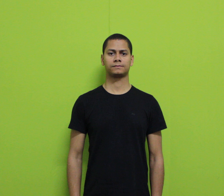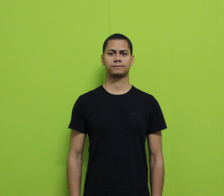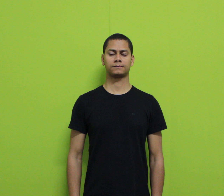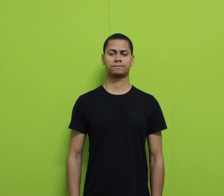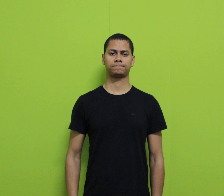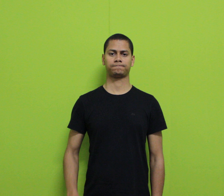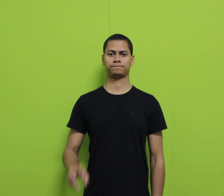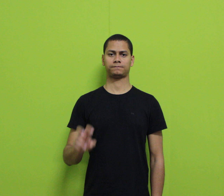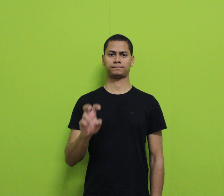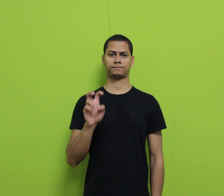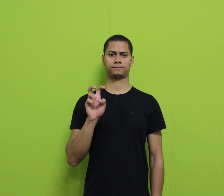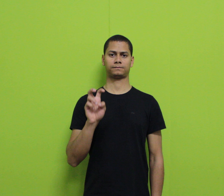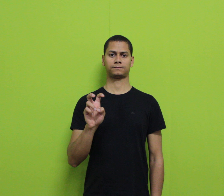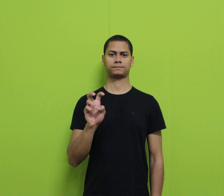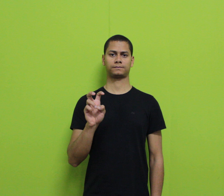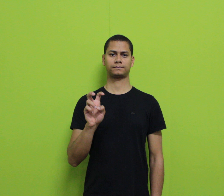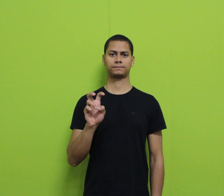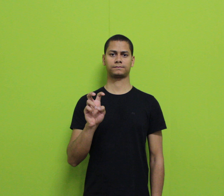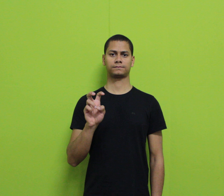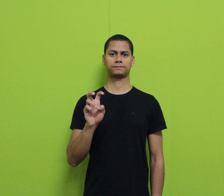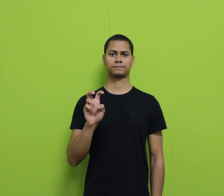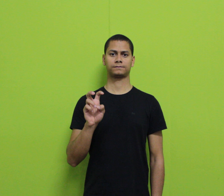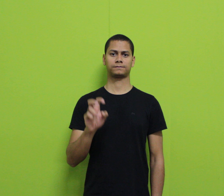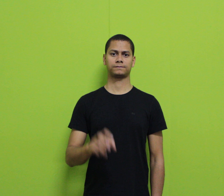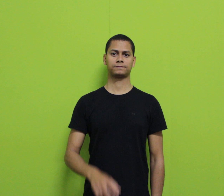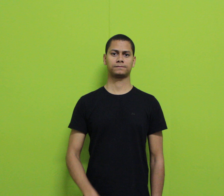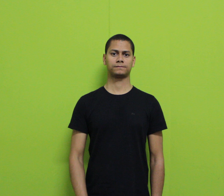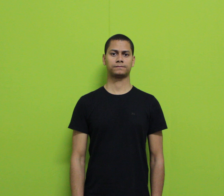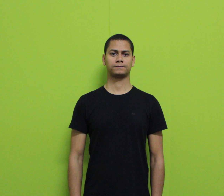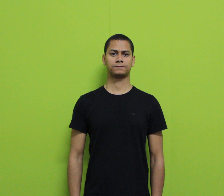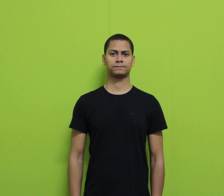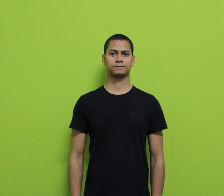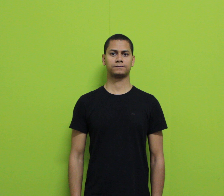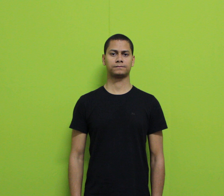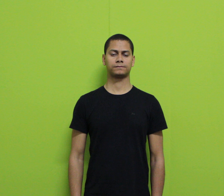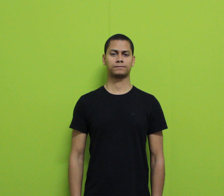cinco